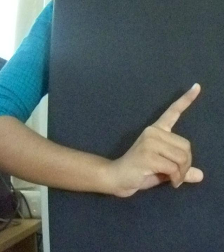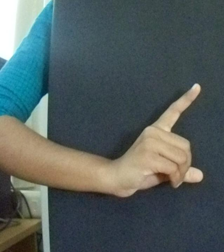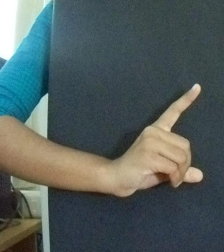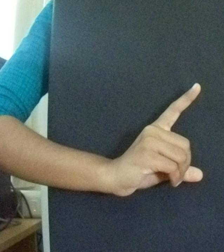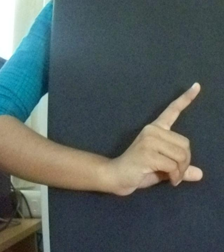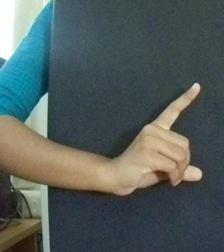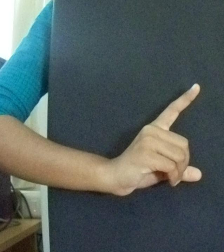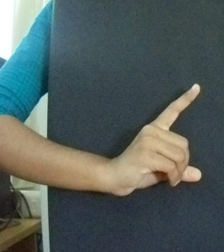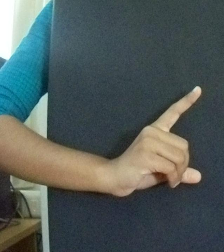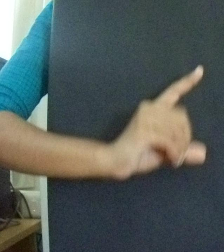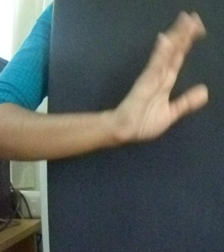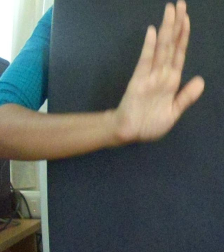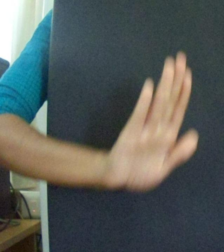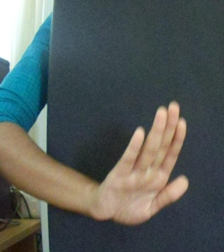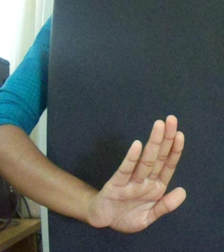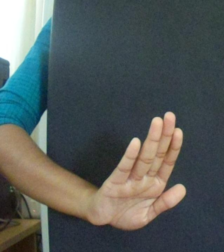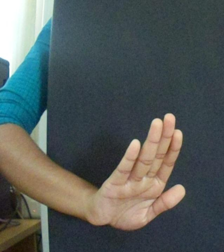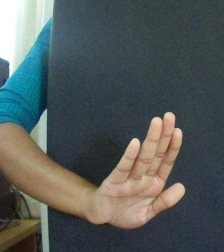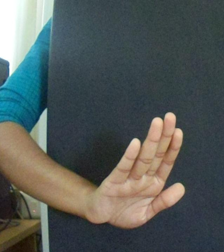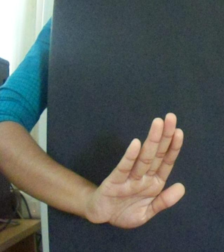hot